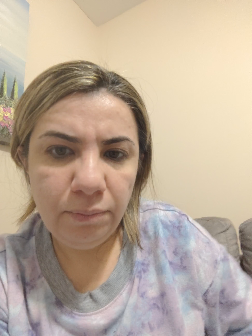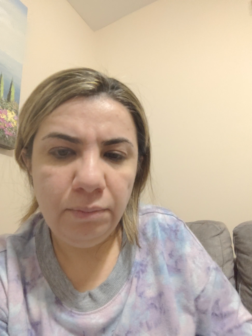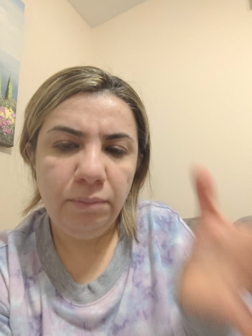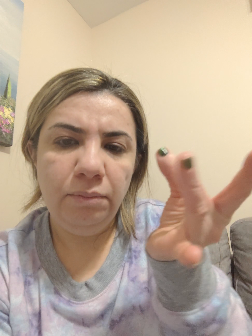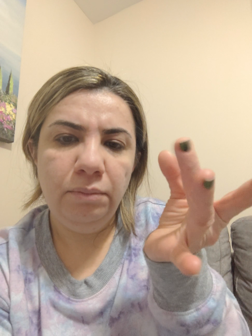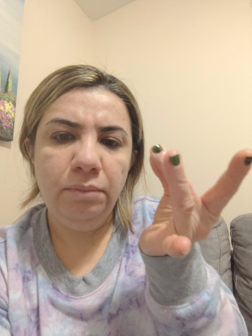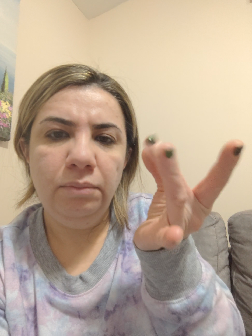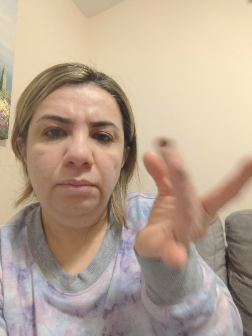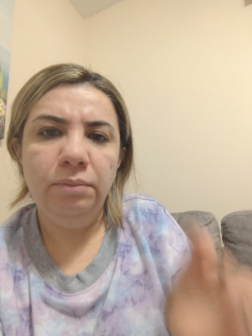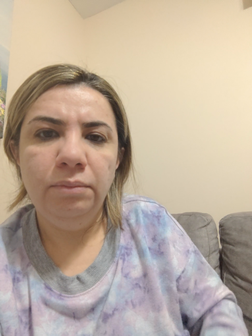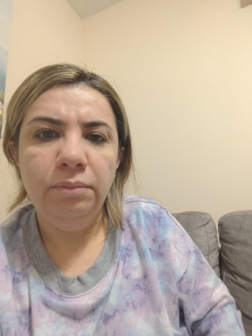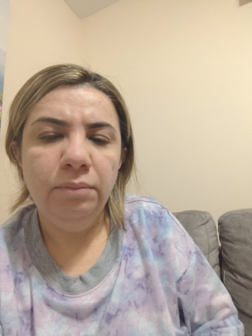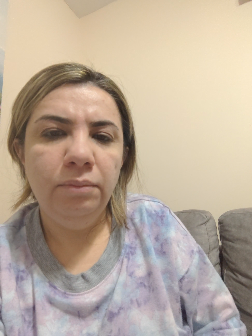sticky